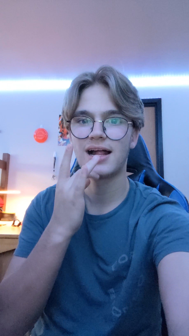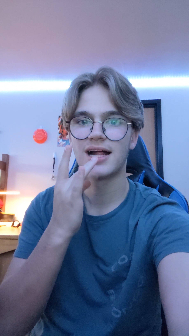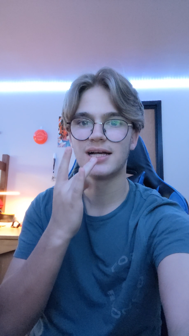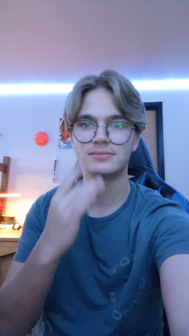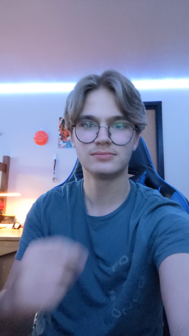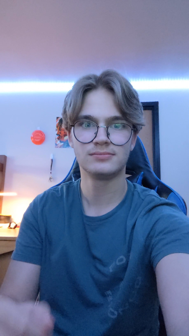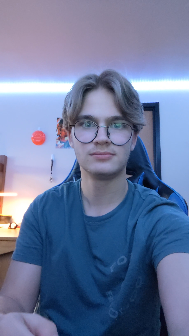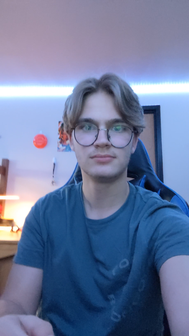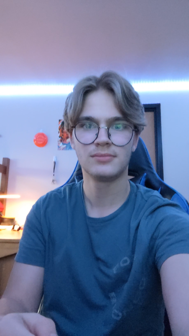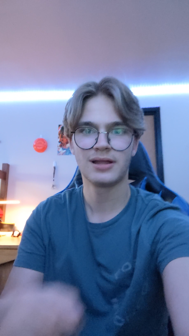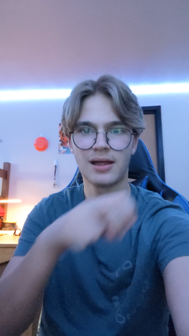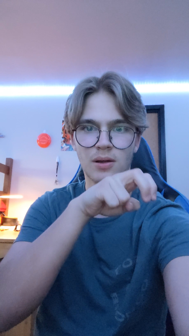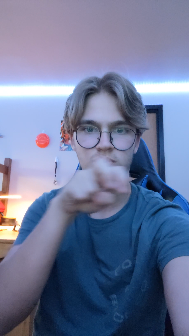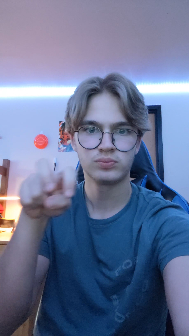couch